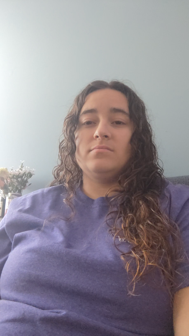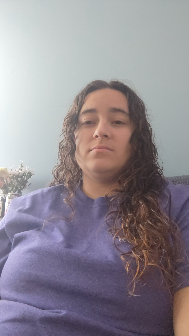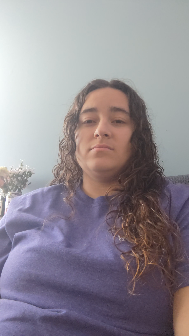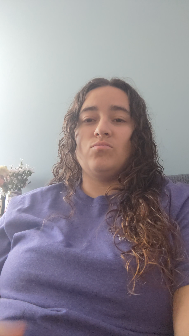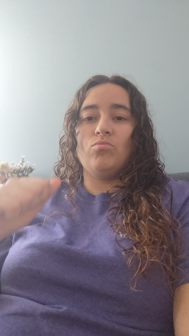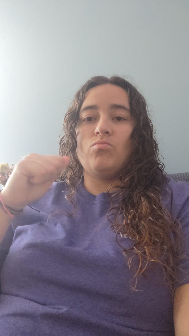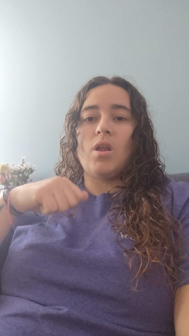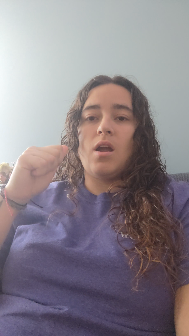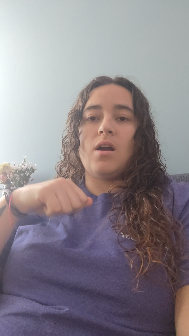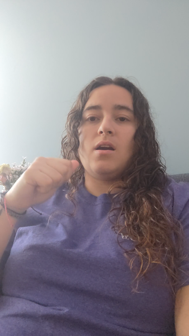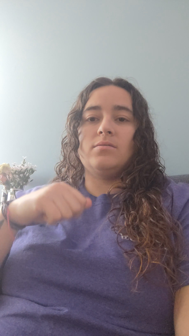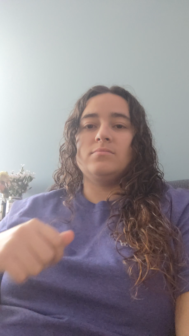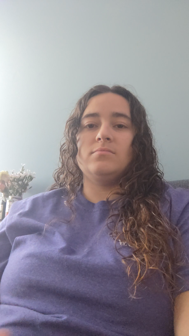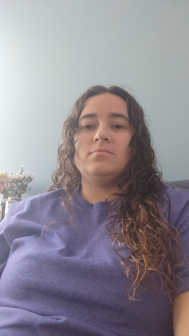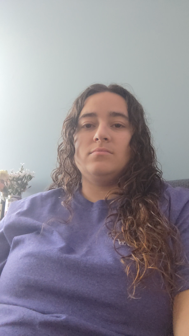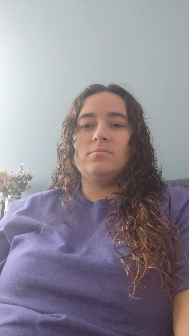rock